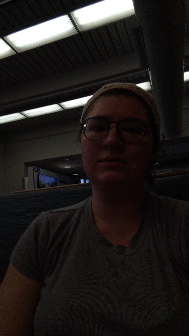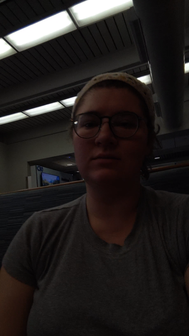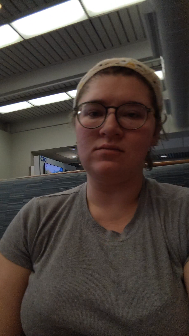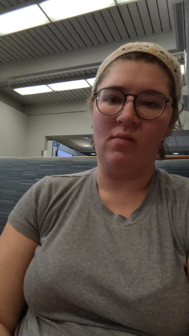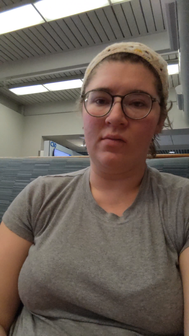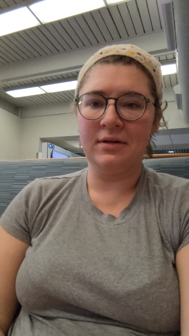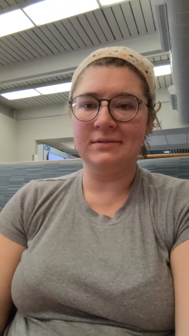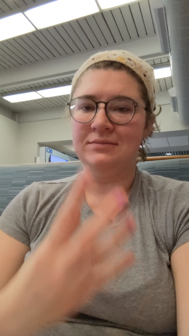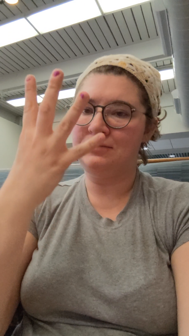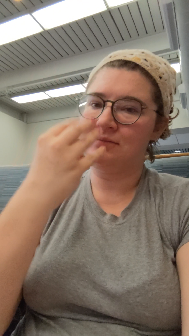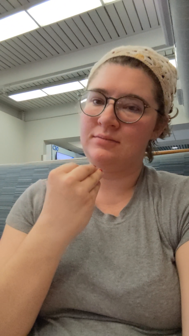asleep